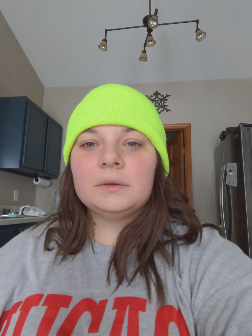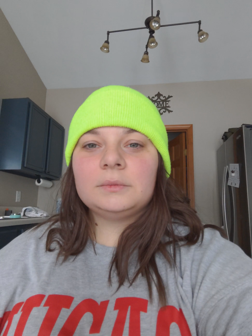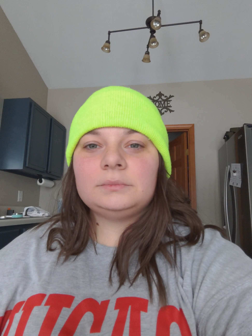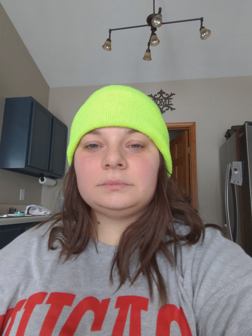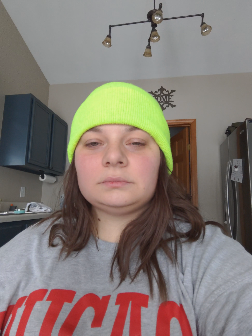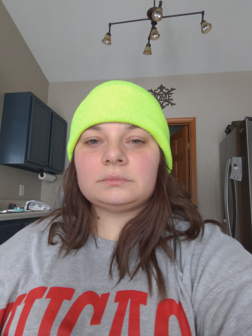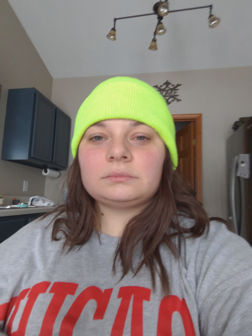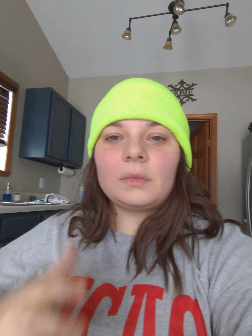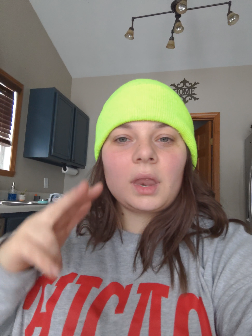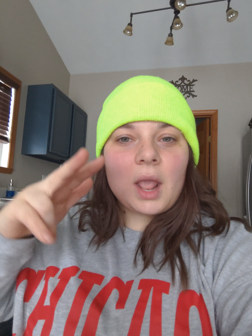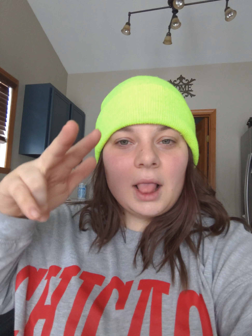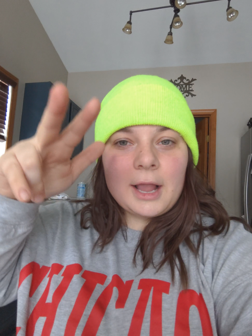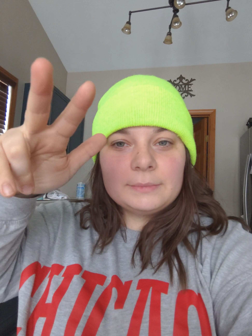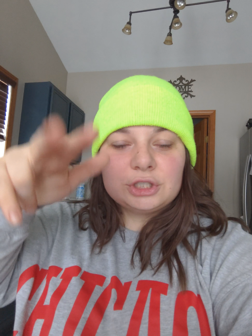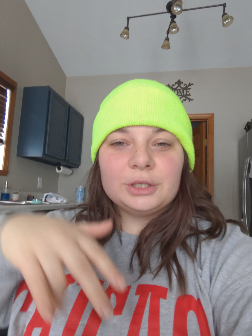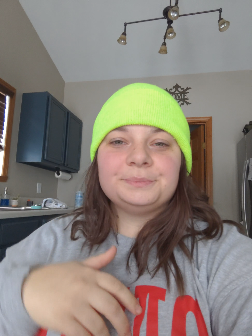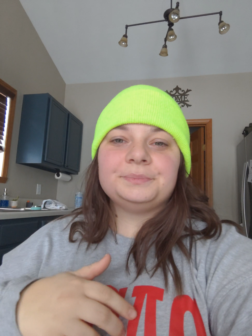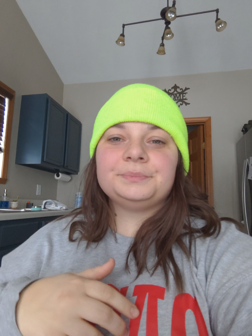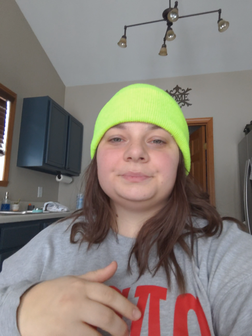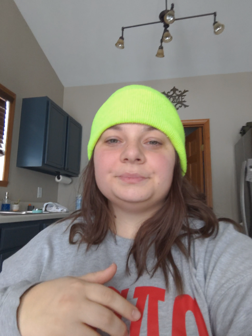helicopter